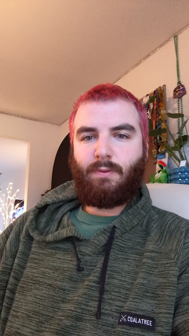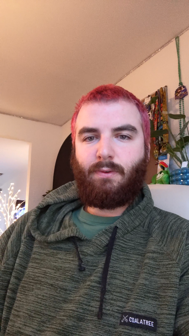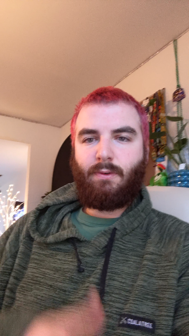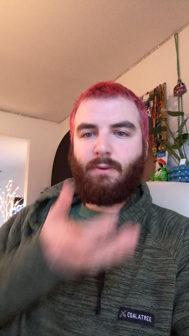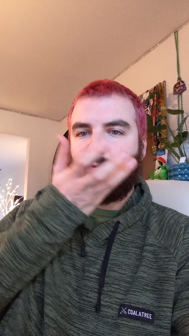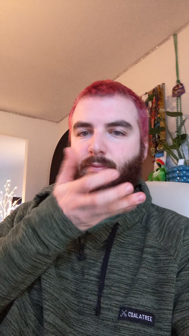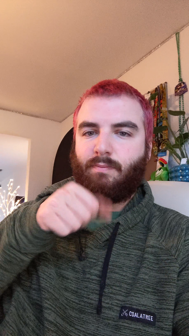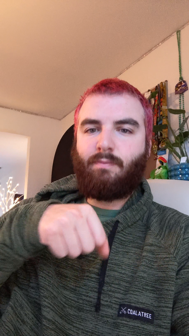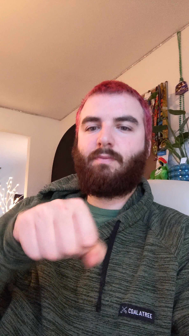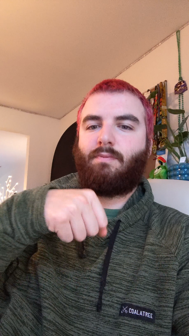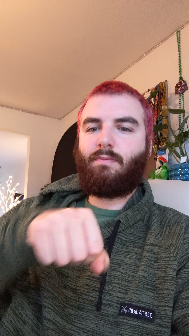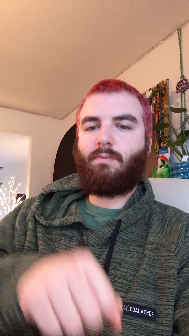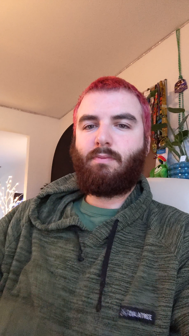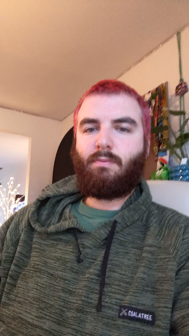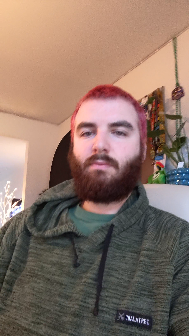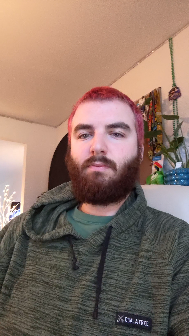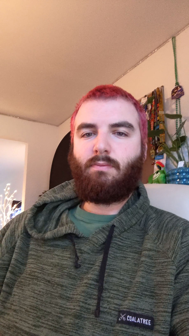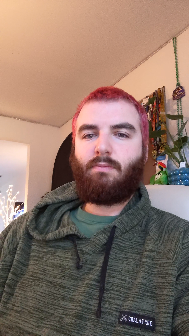lawn mower